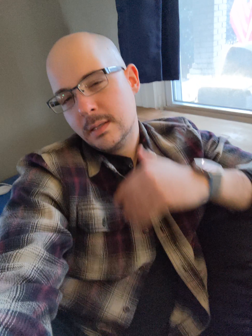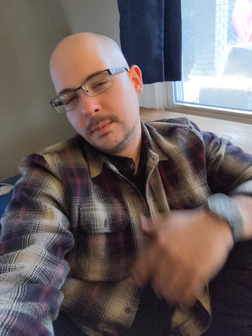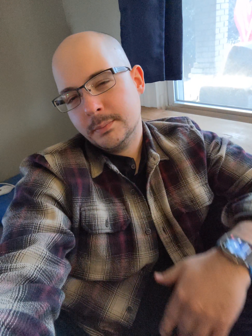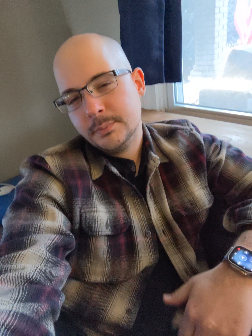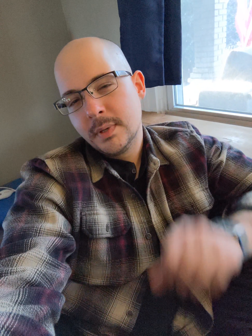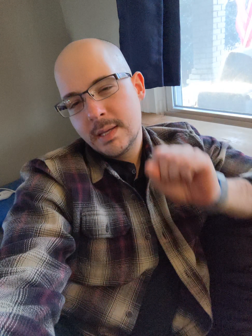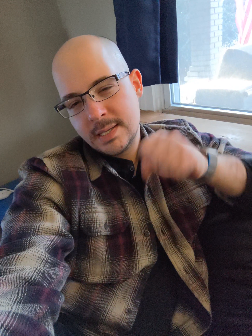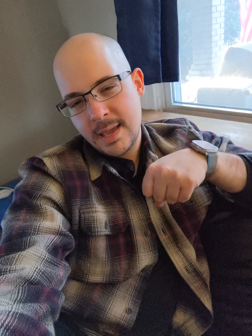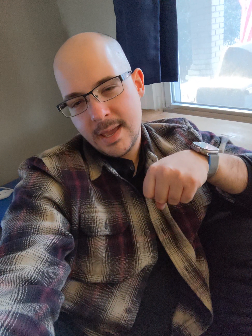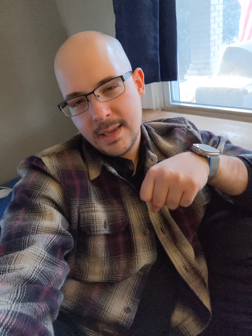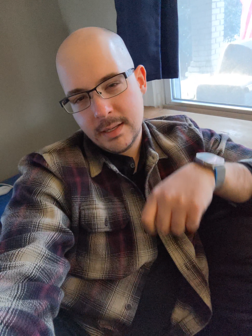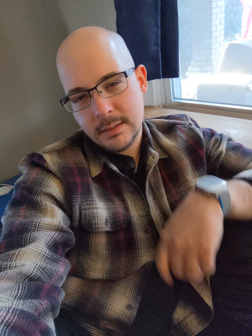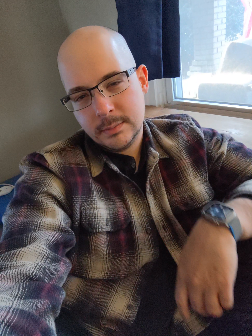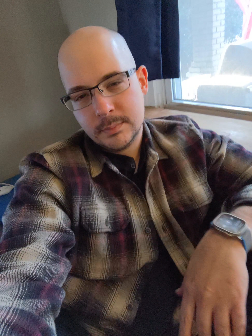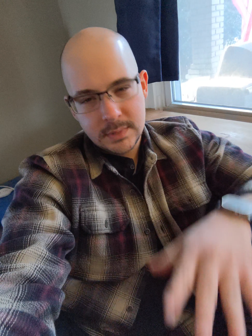can